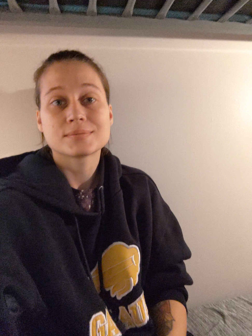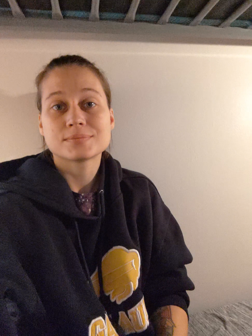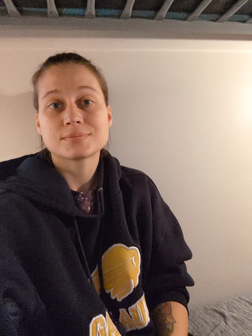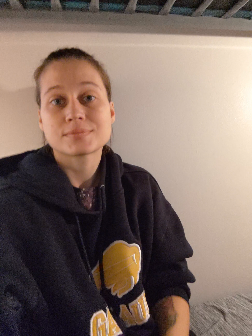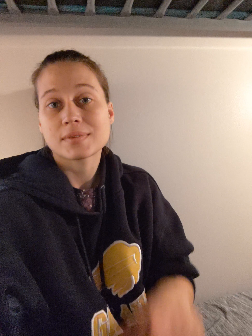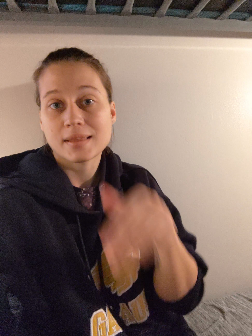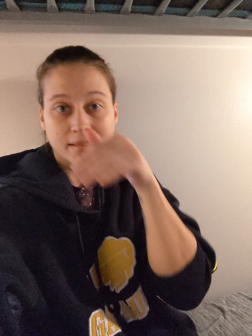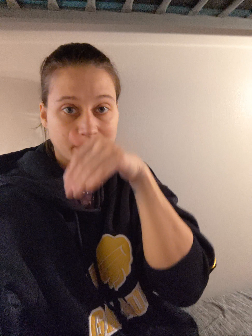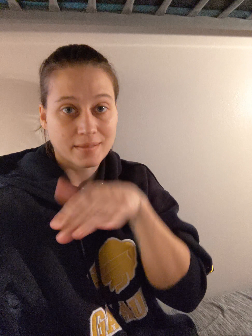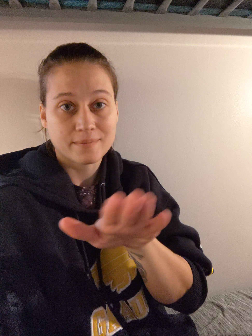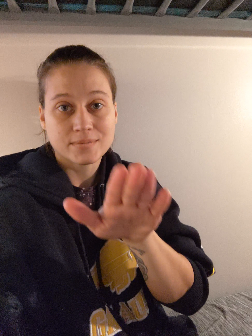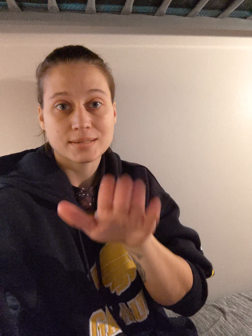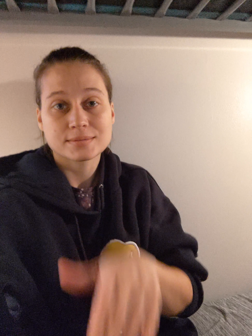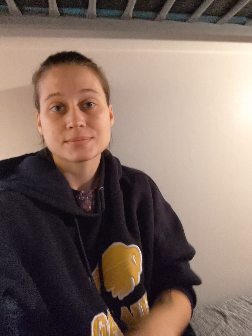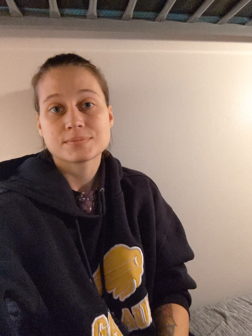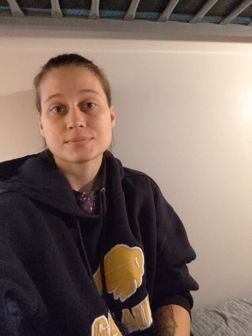elephant